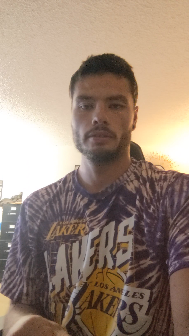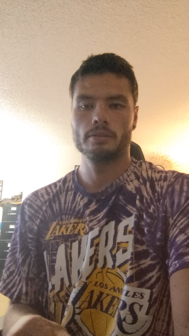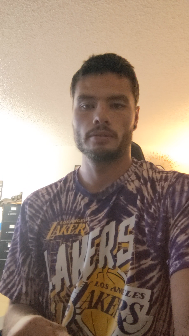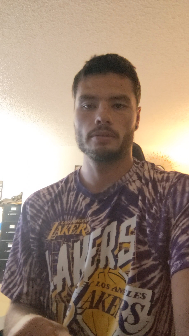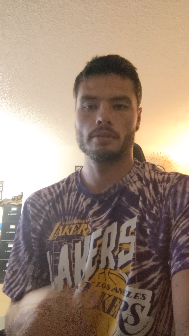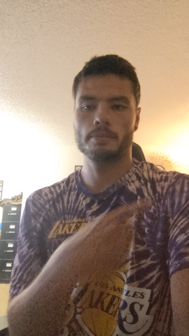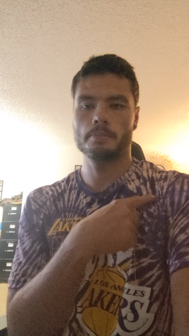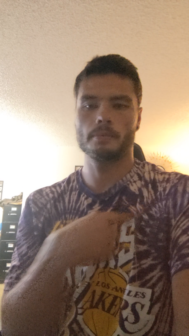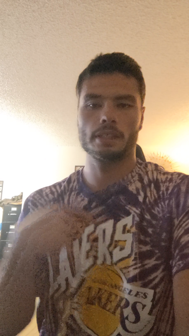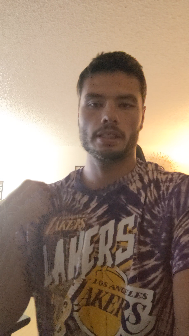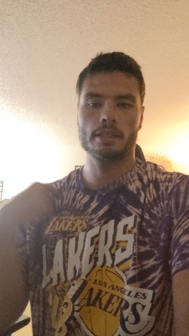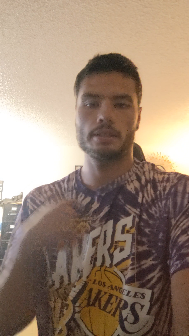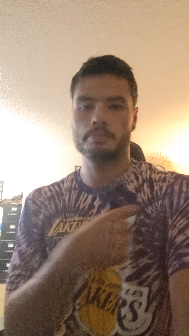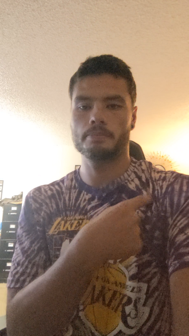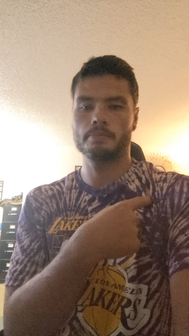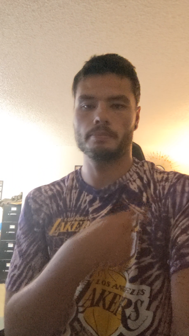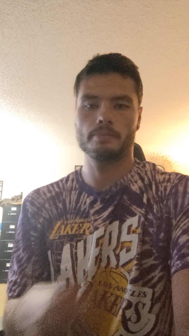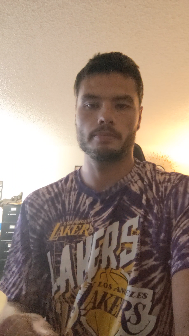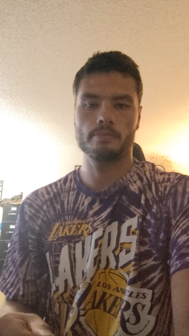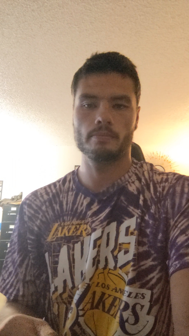bib